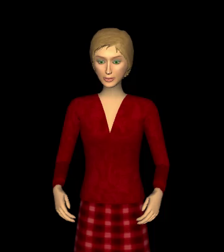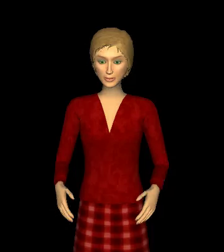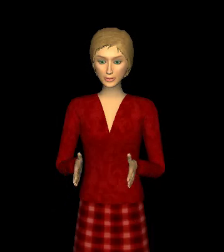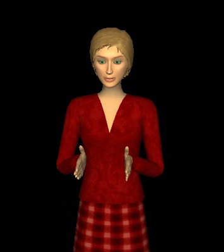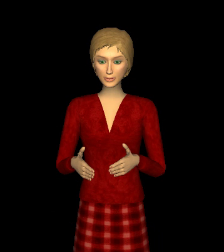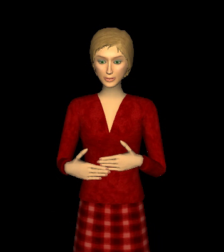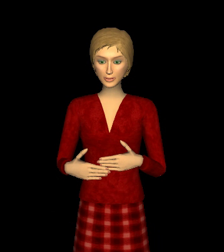حزمة